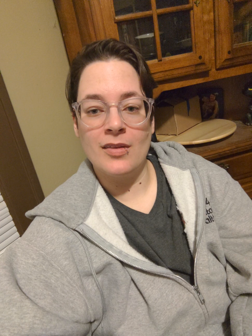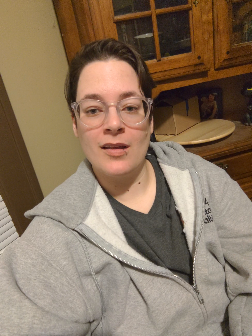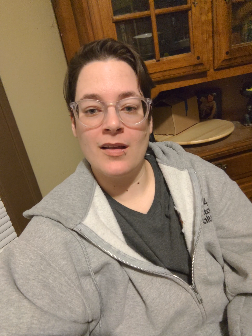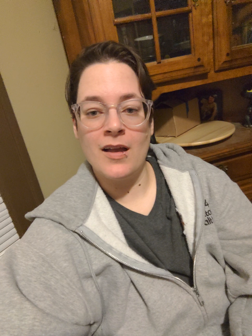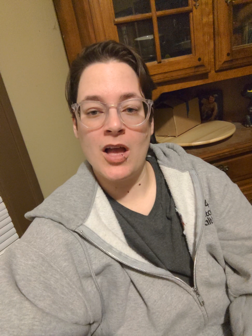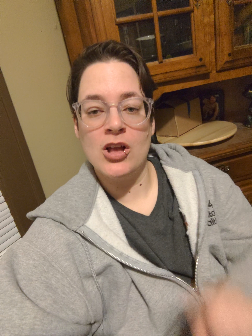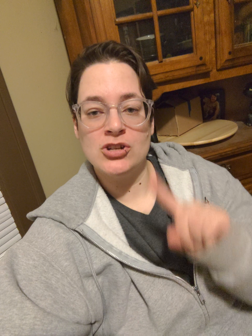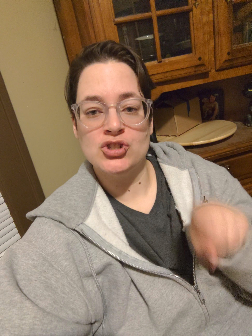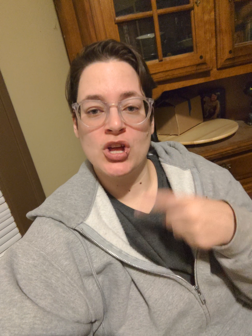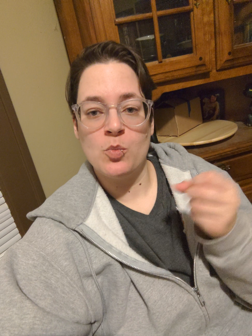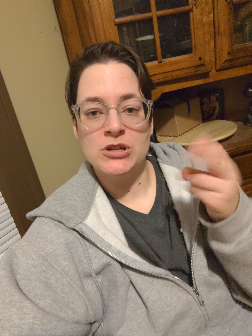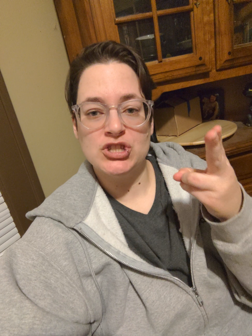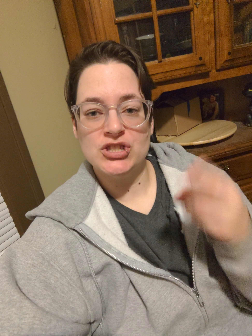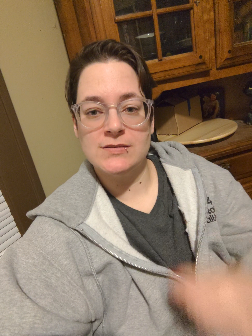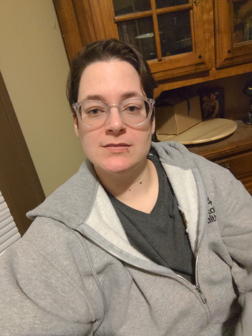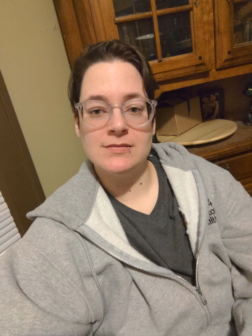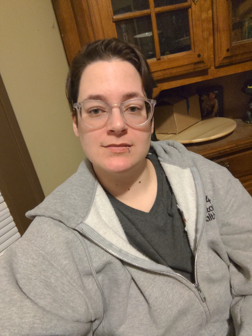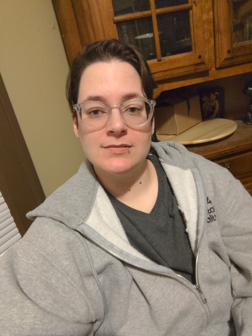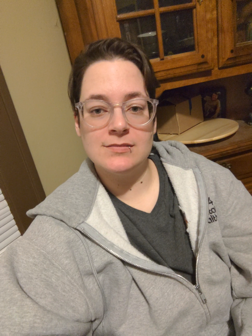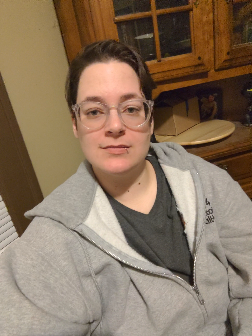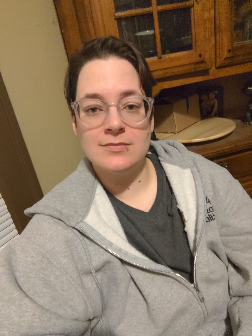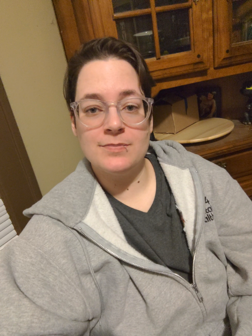garbage